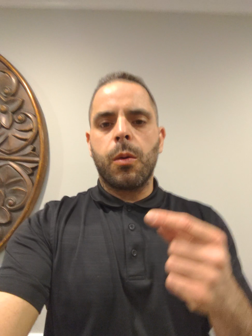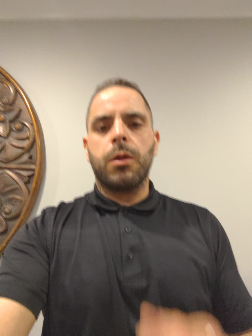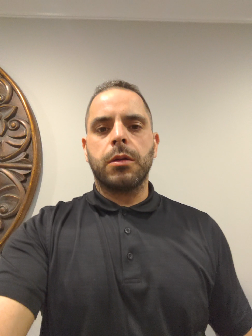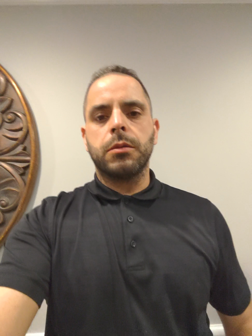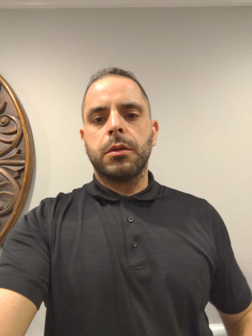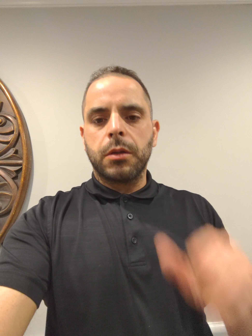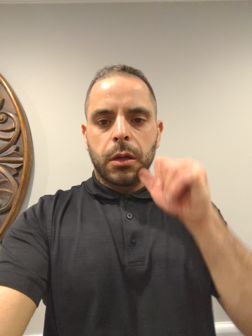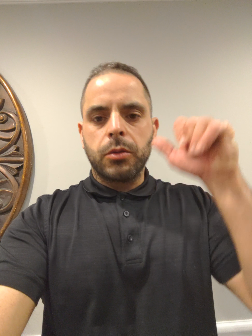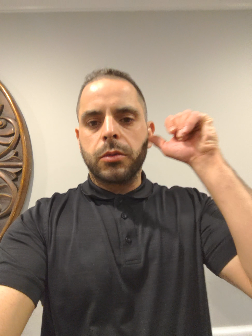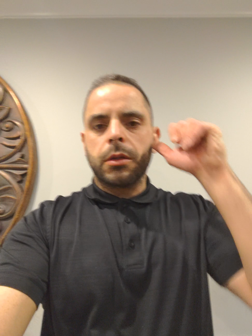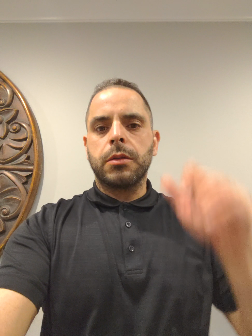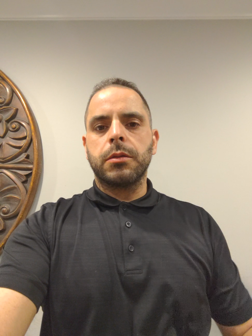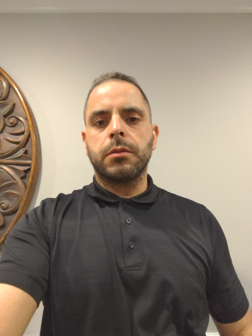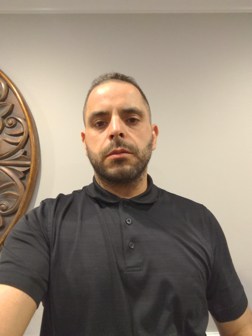yesterday